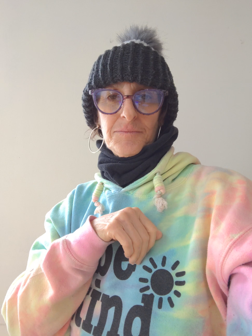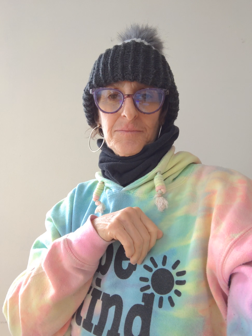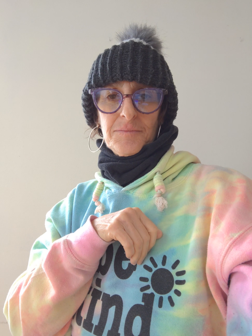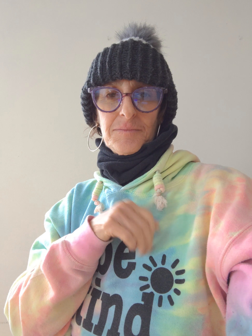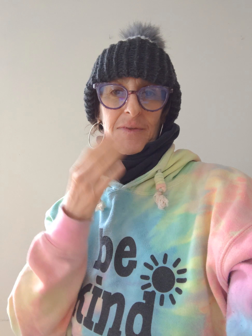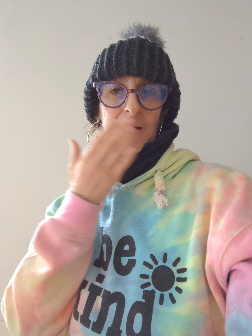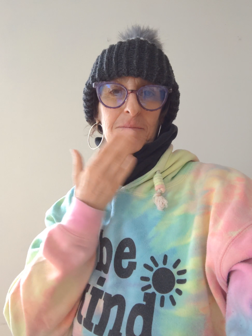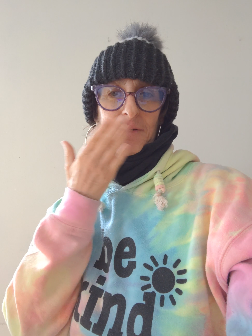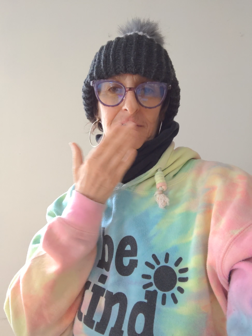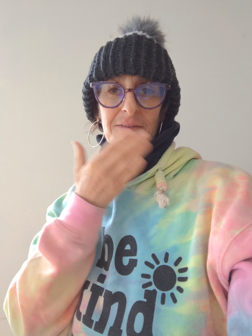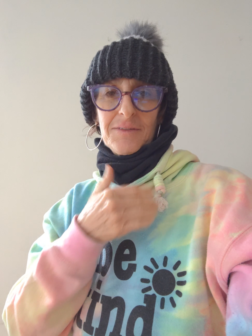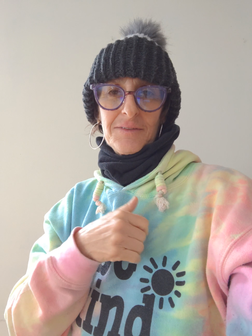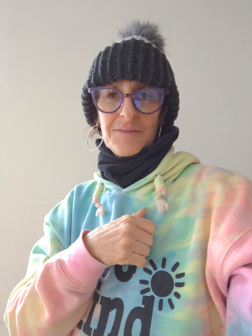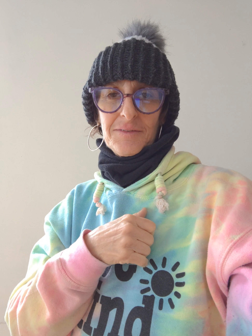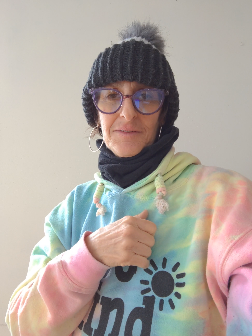napkin